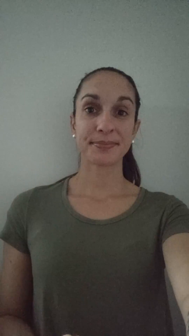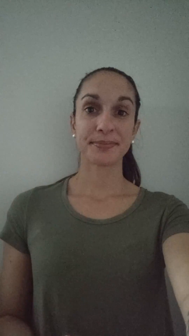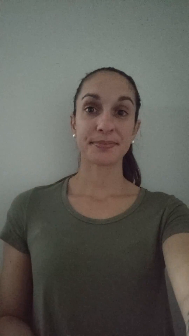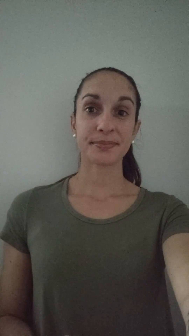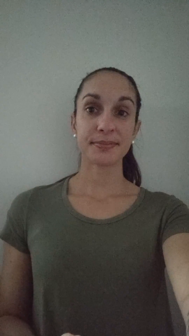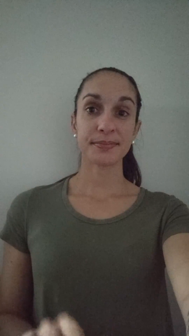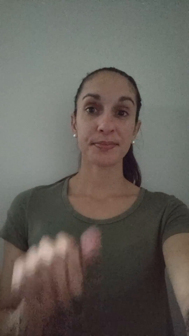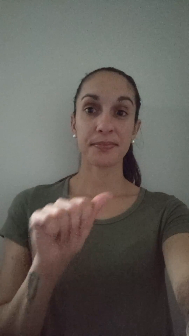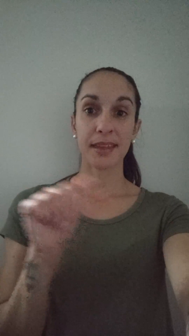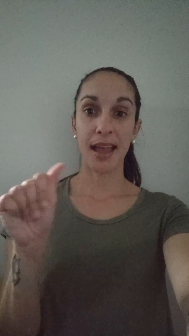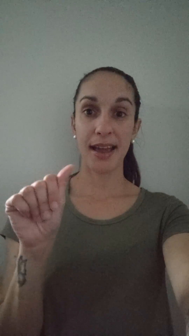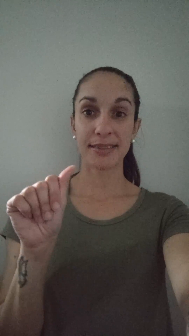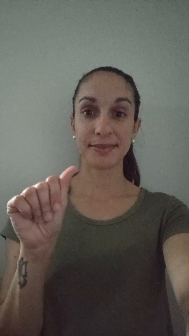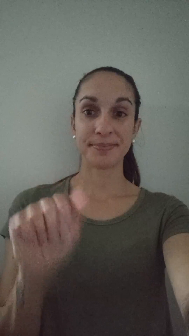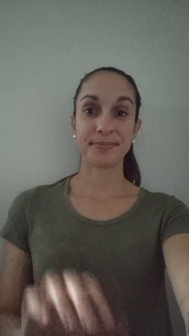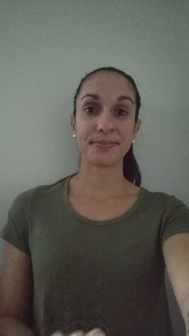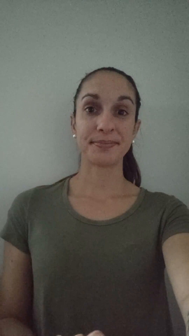a